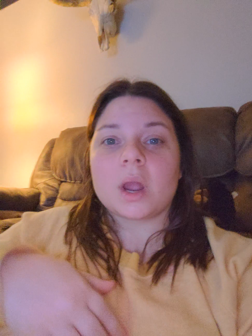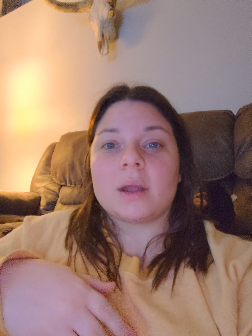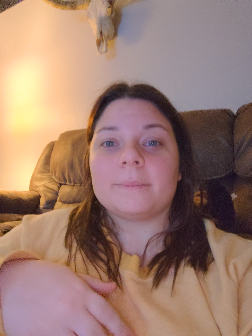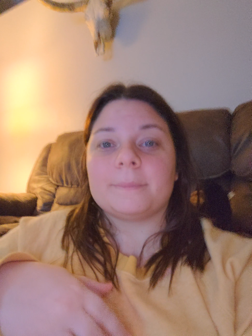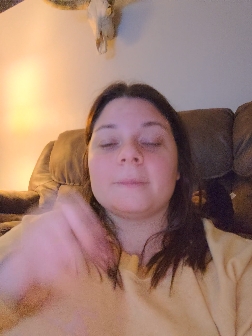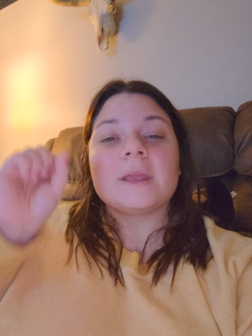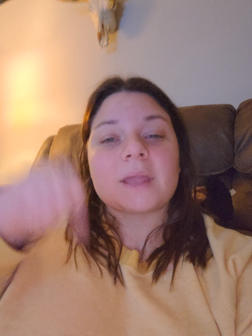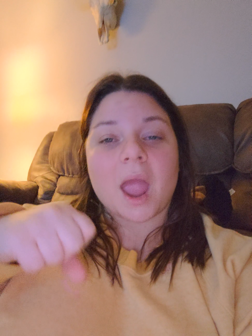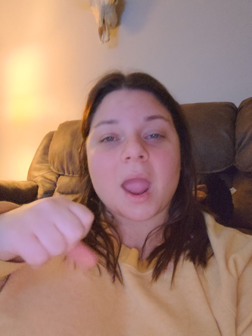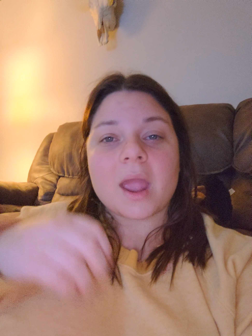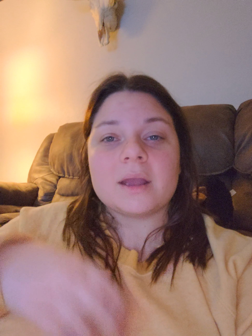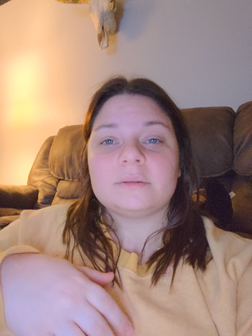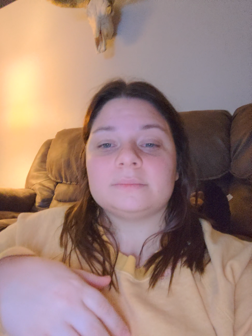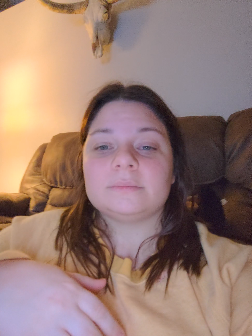can